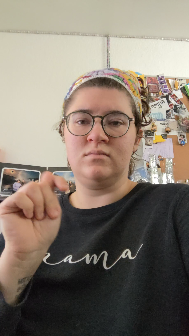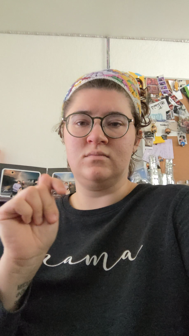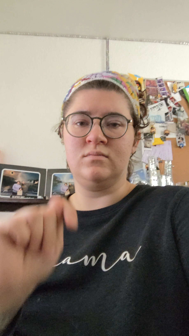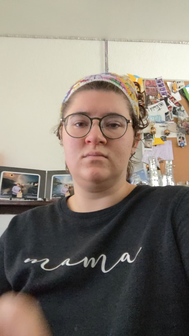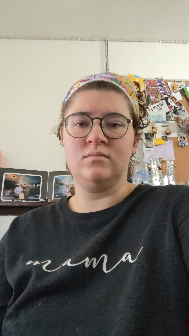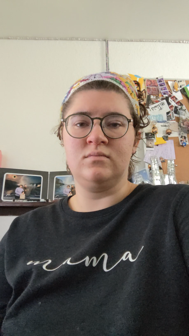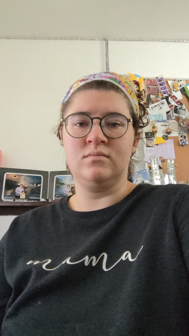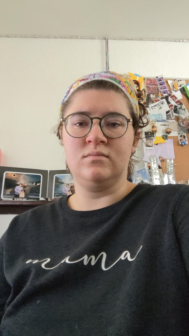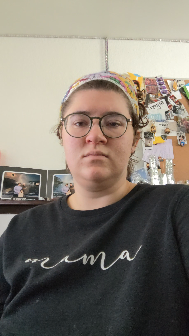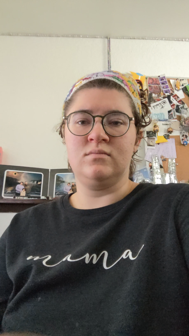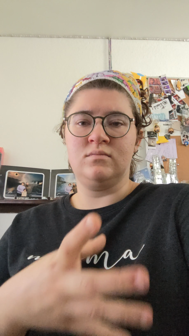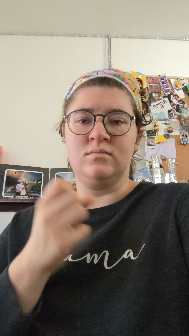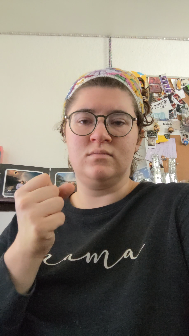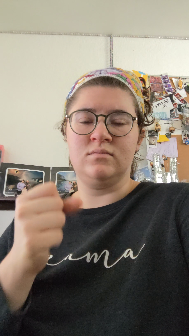get